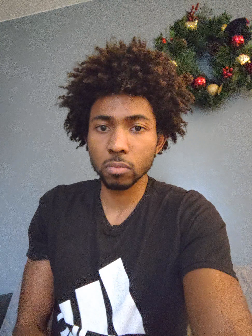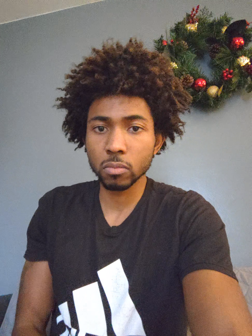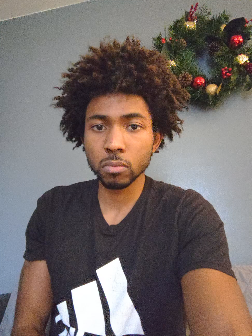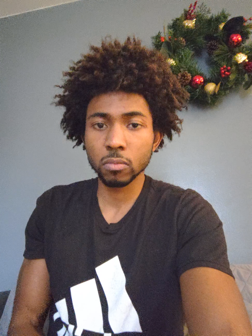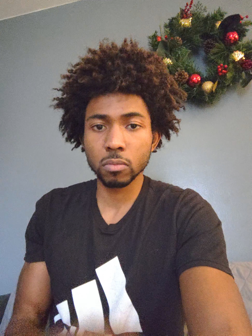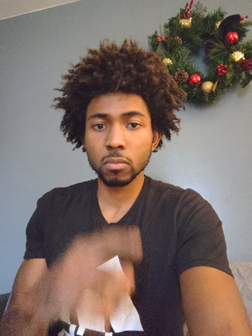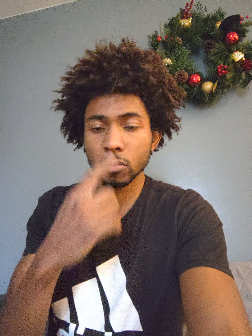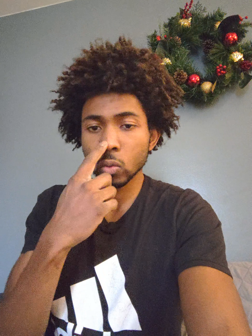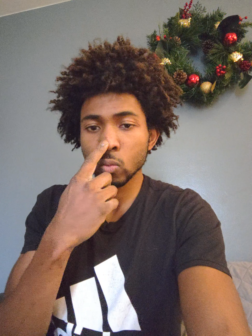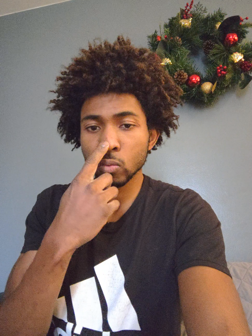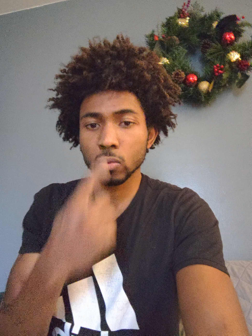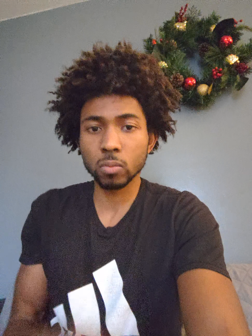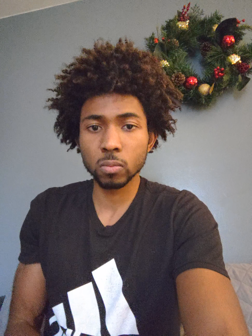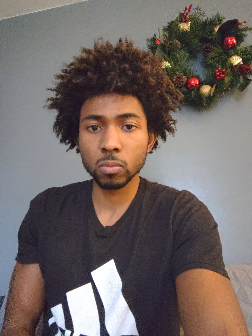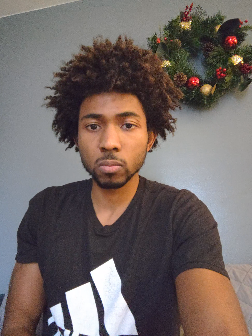nose